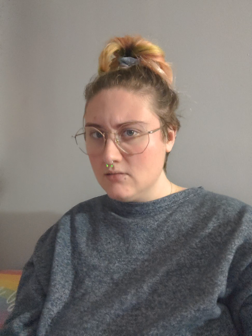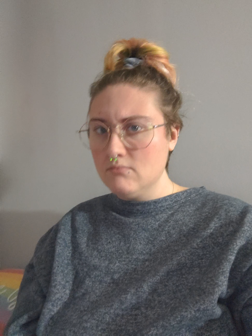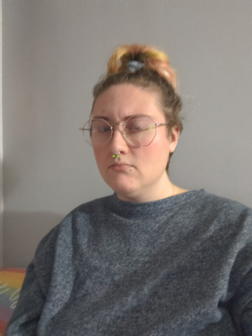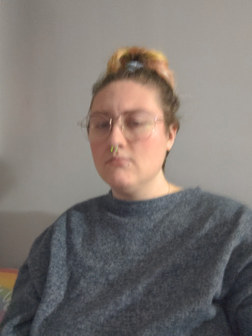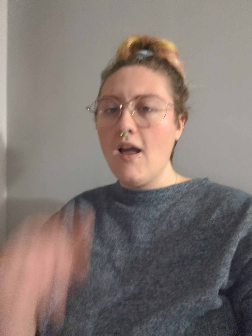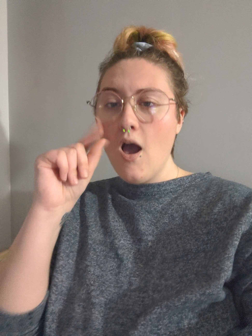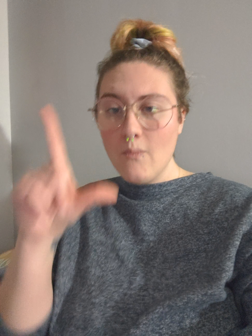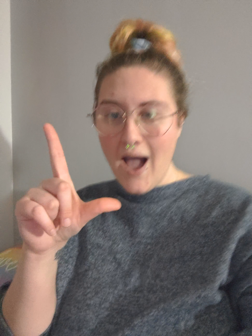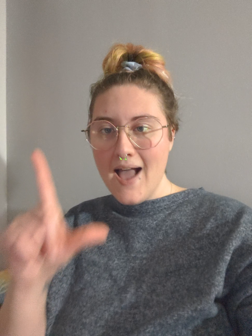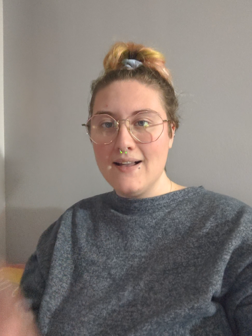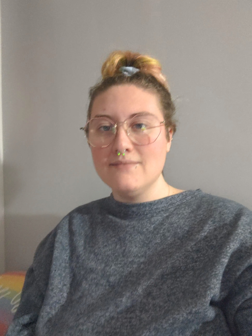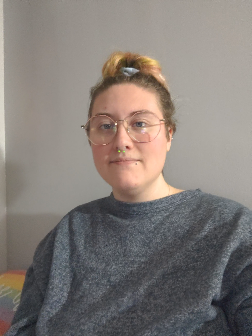awake